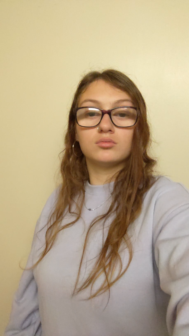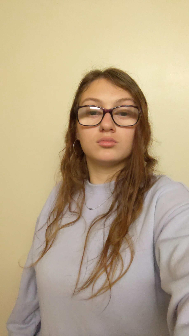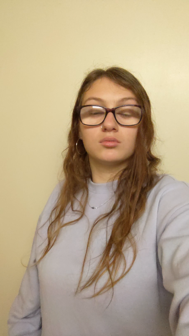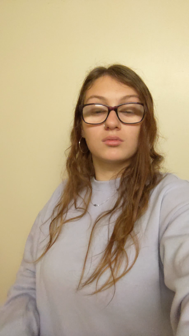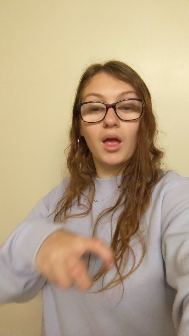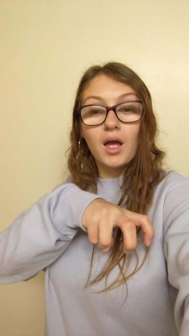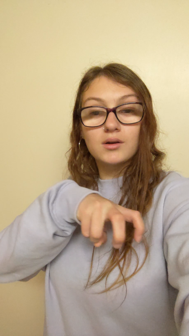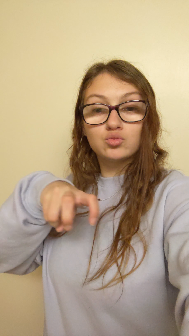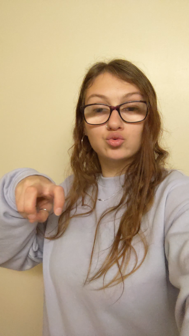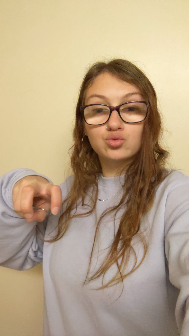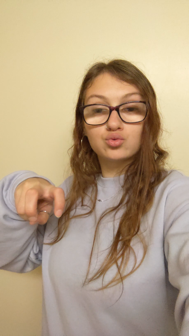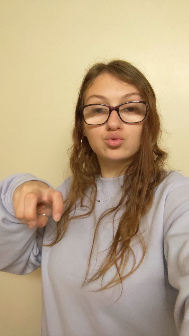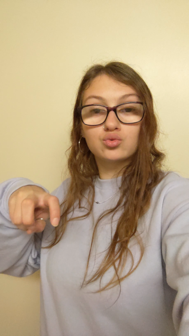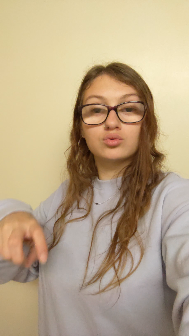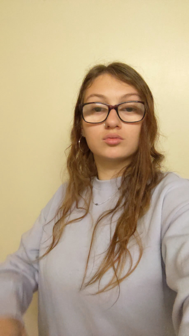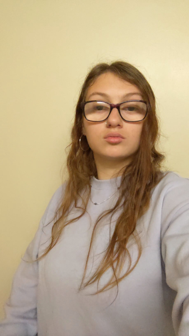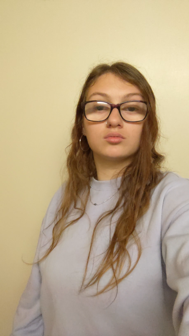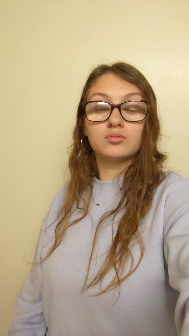couch